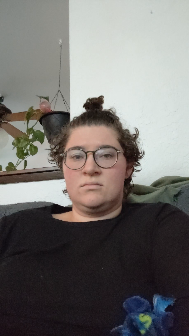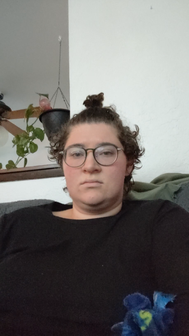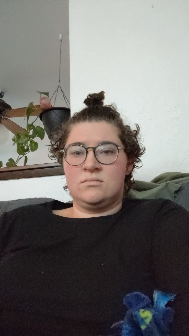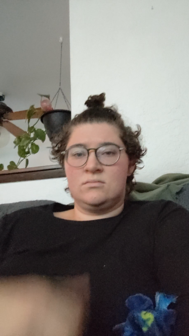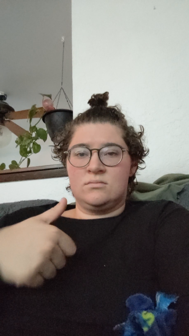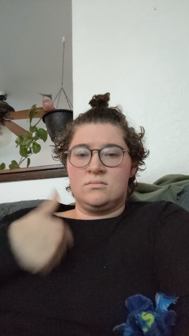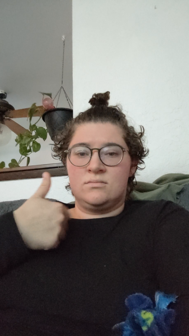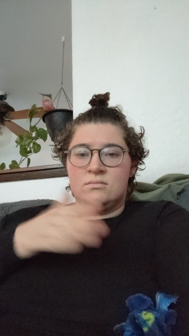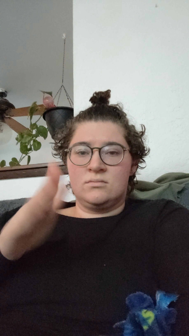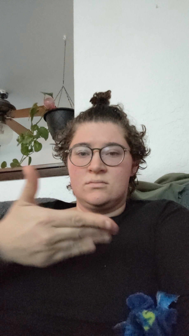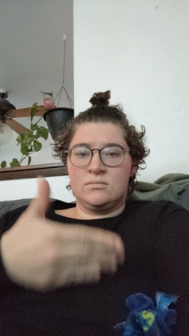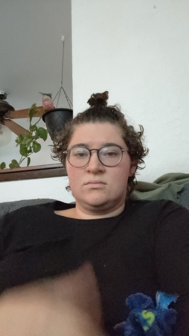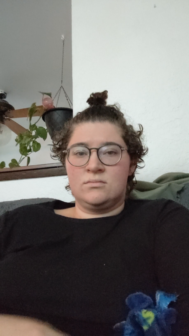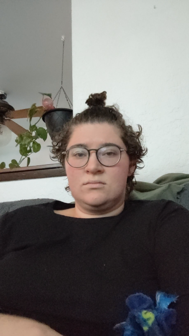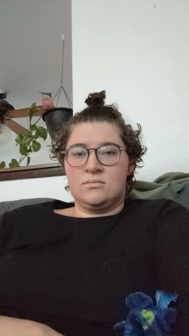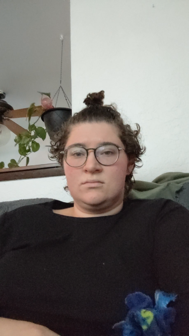living room